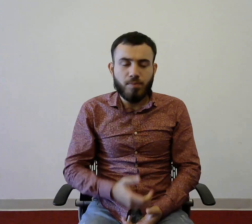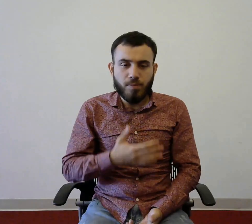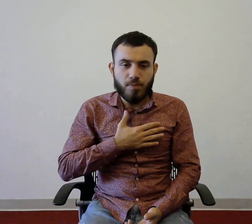mənim